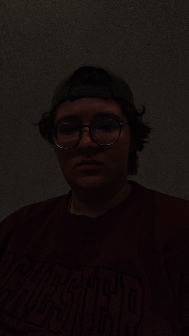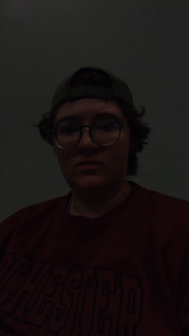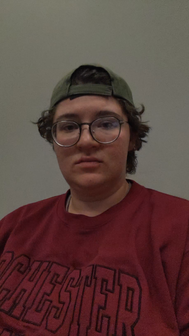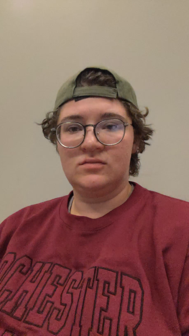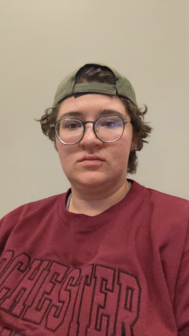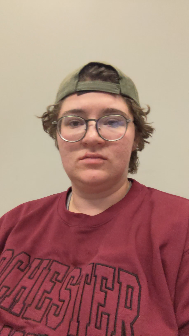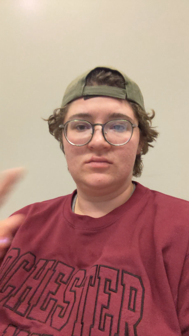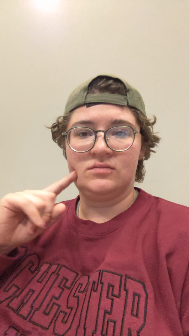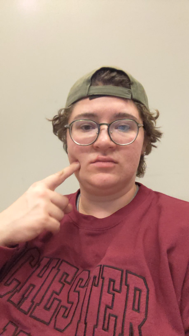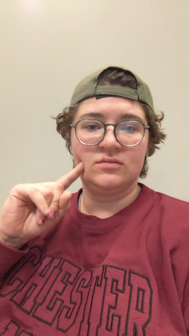candy